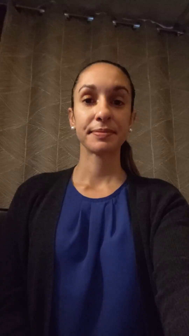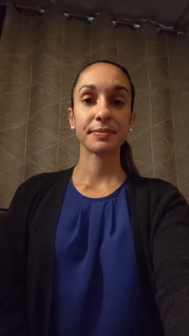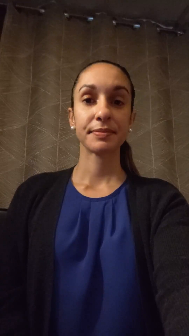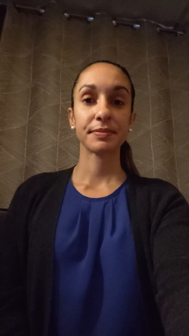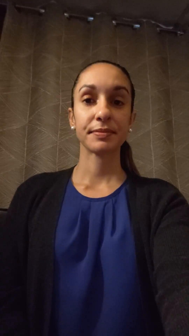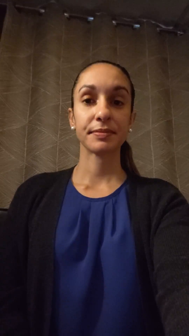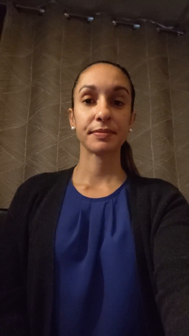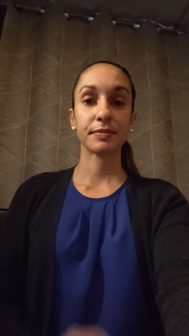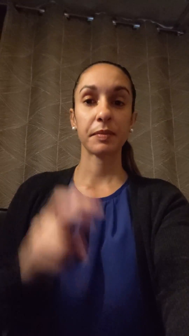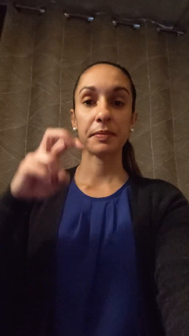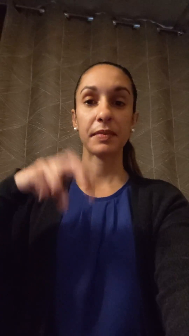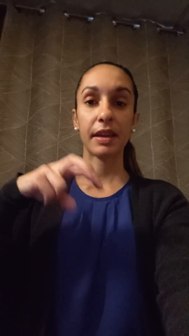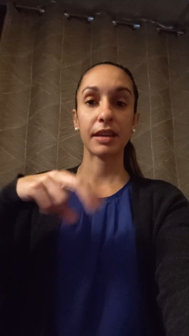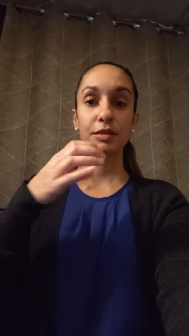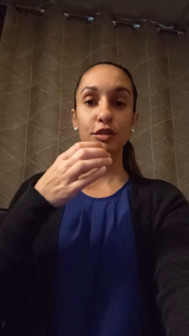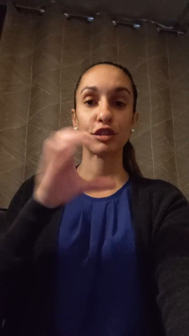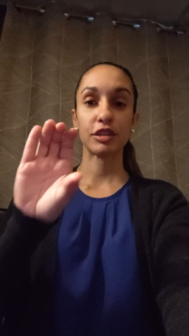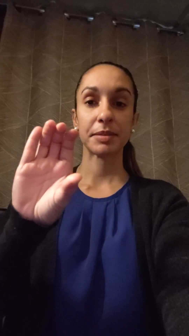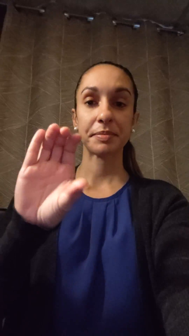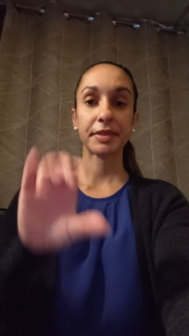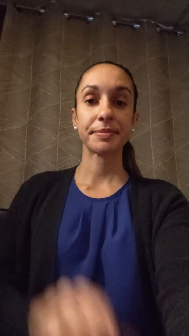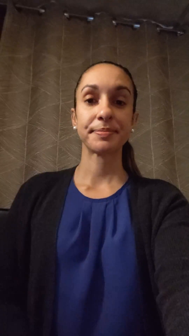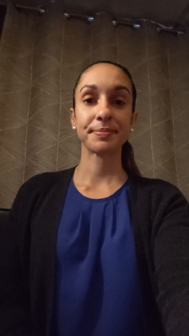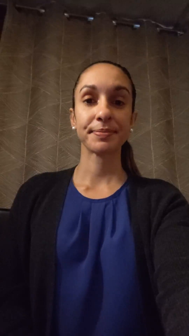potato chip